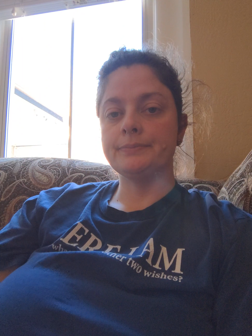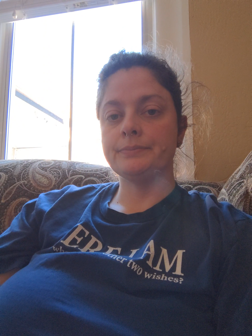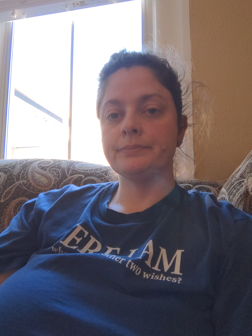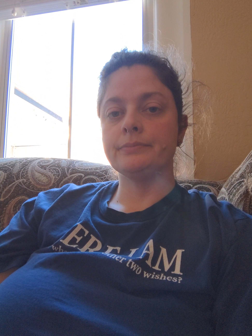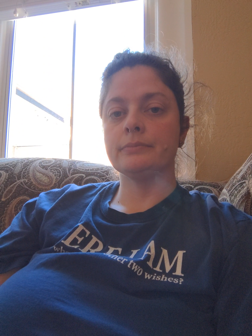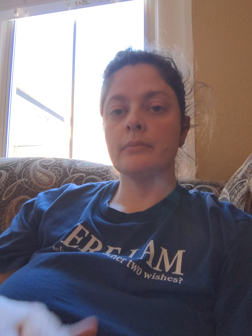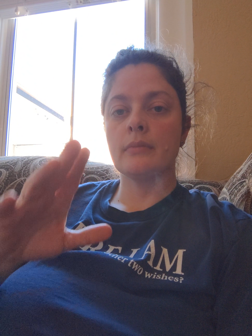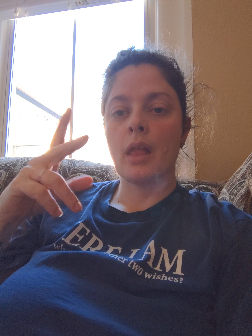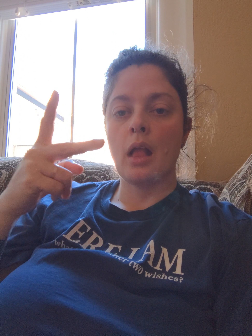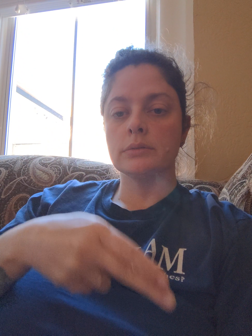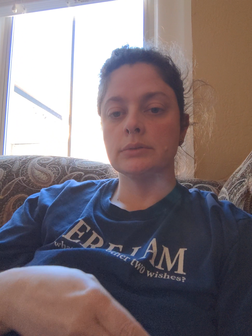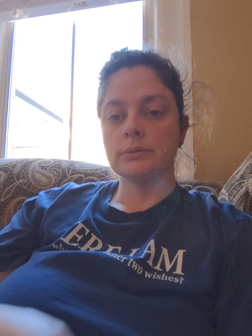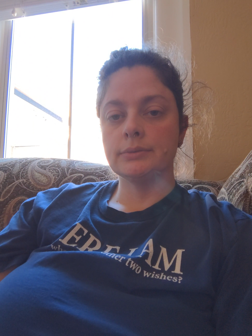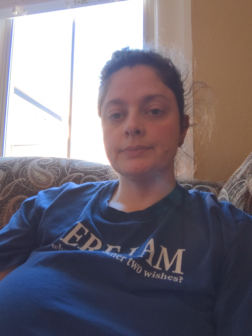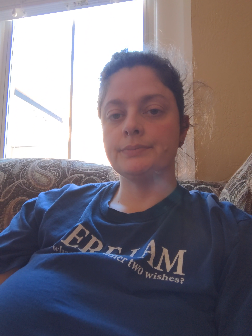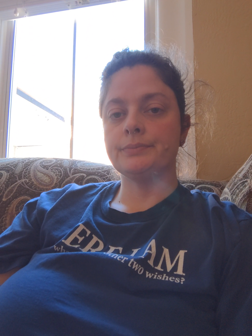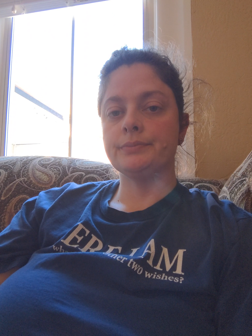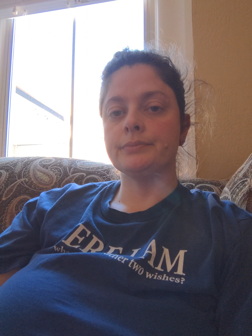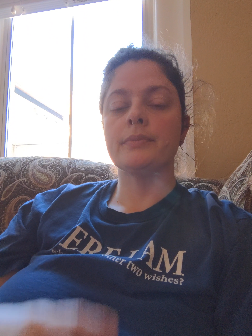cut